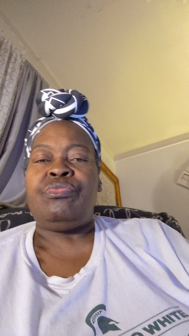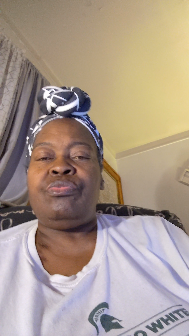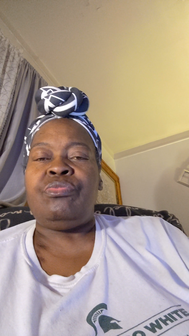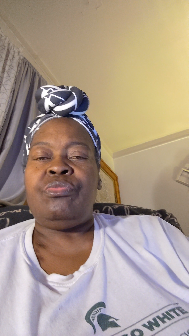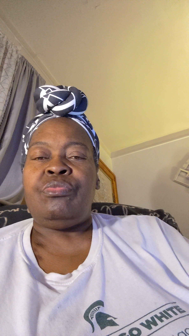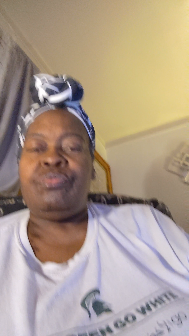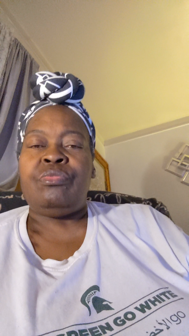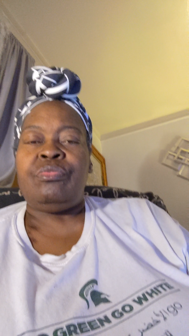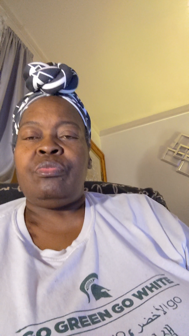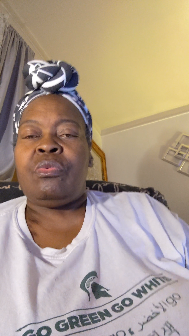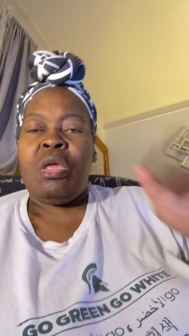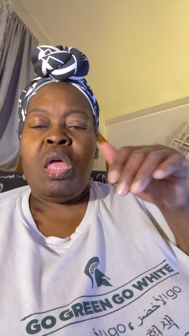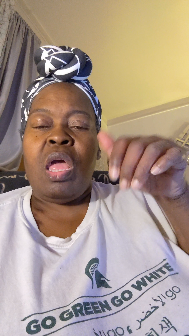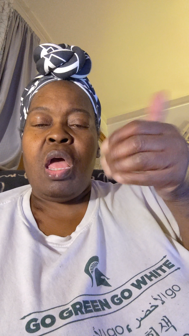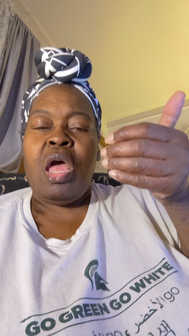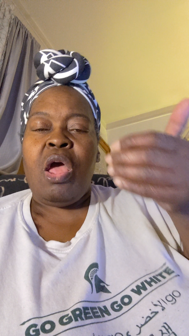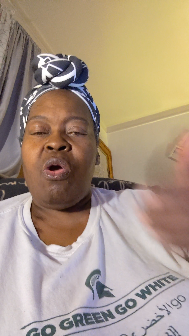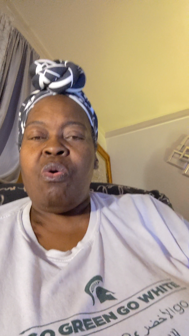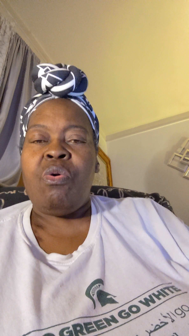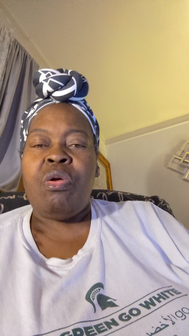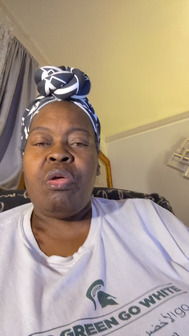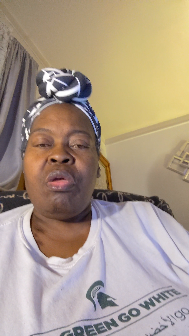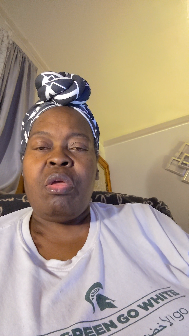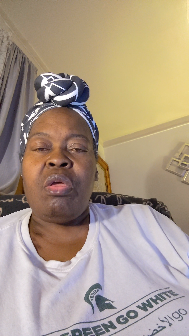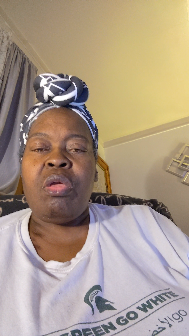how